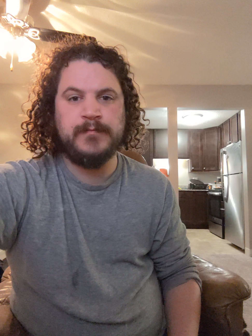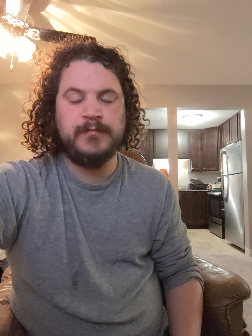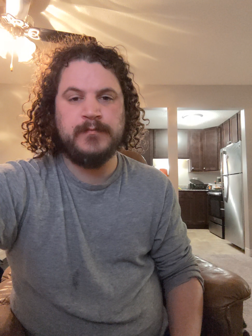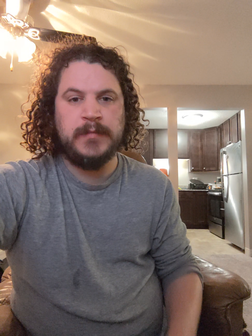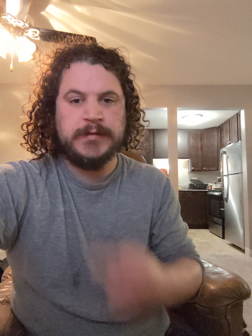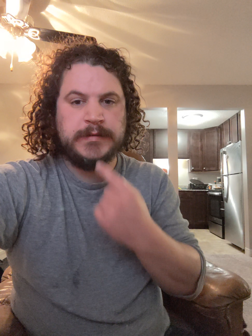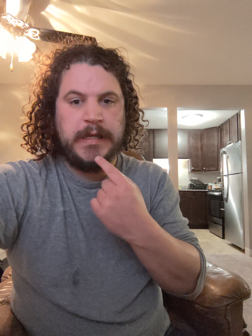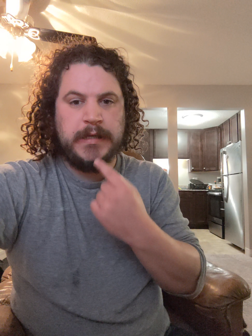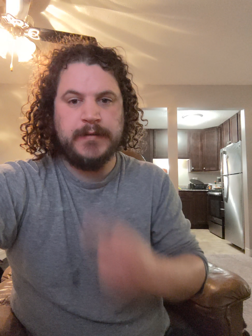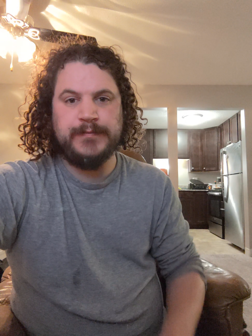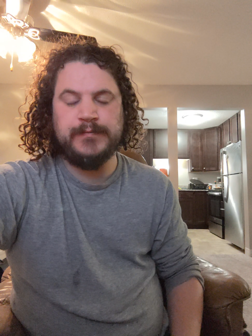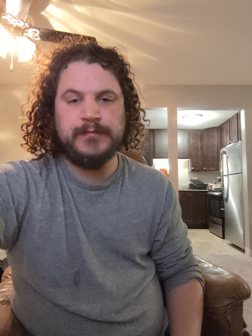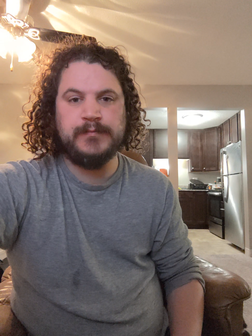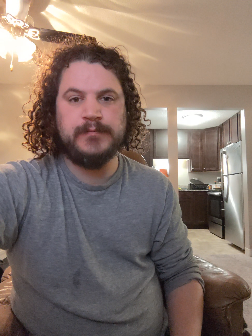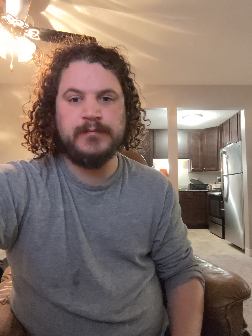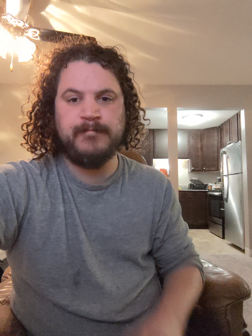say